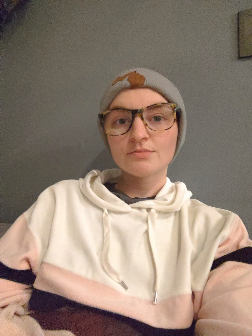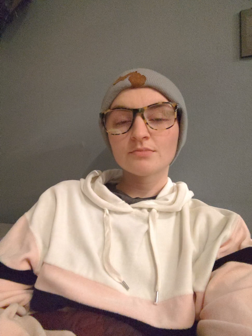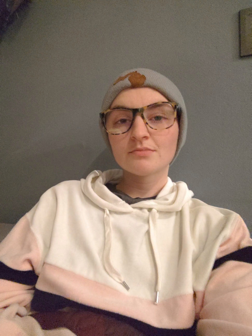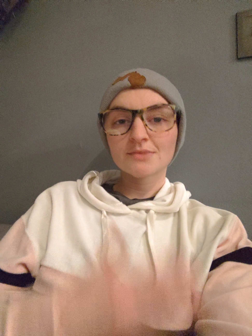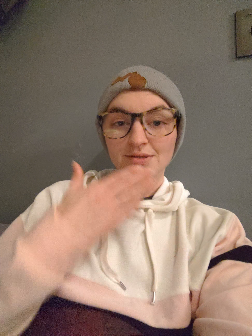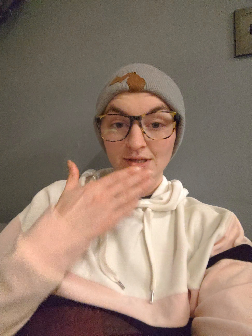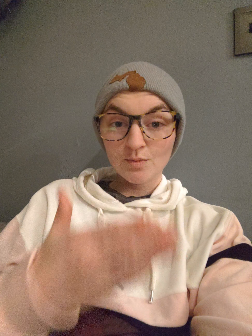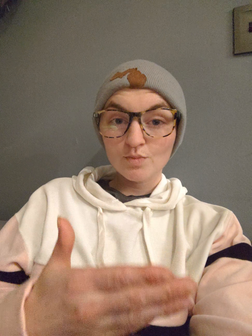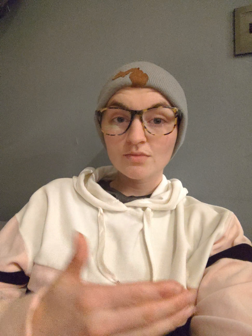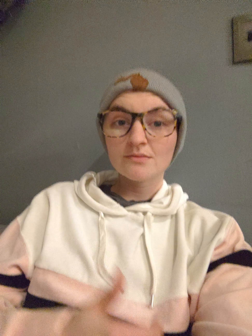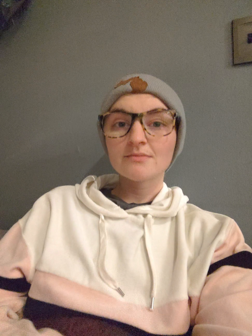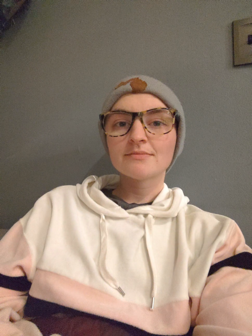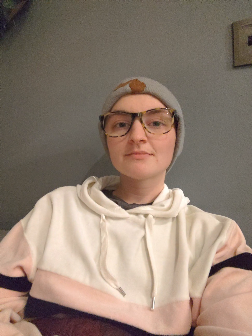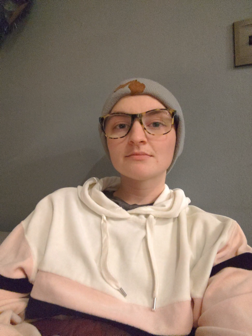thank you